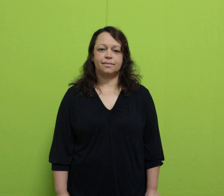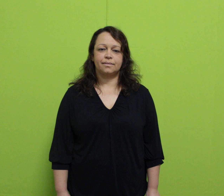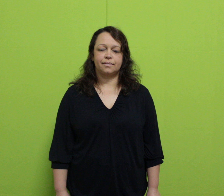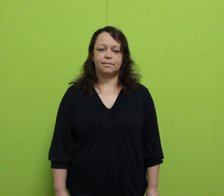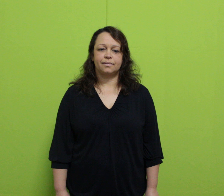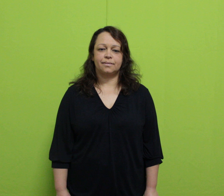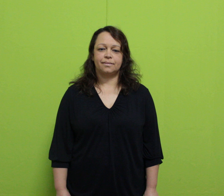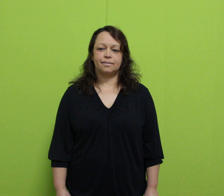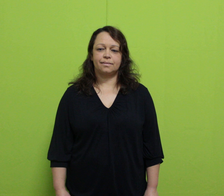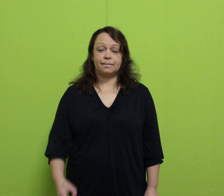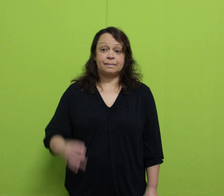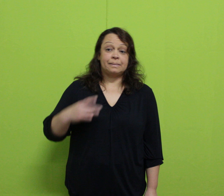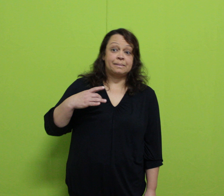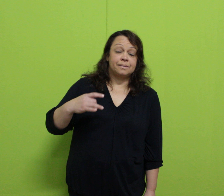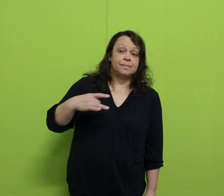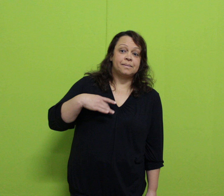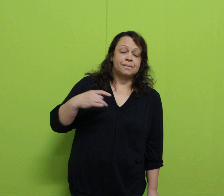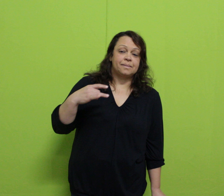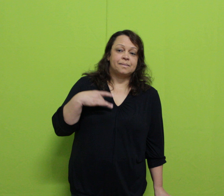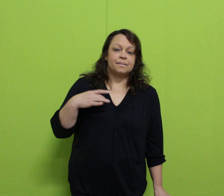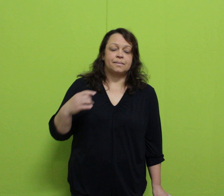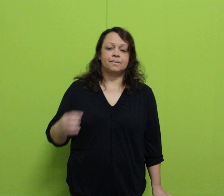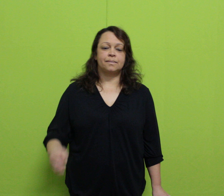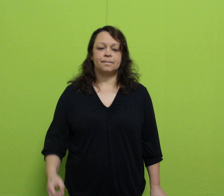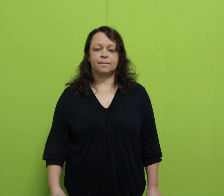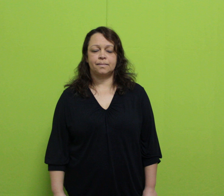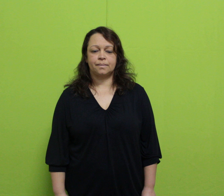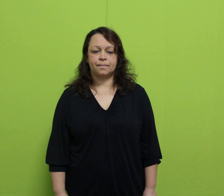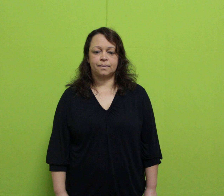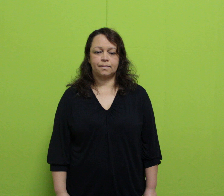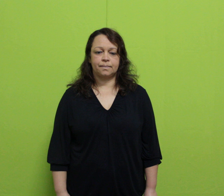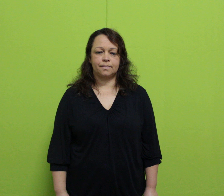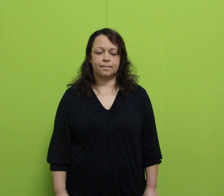medo